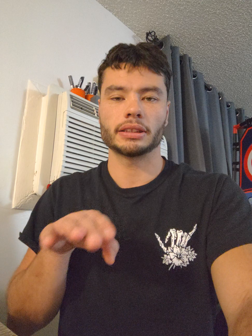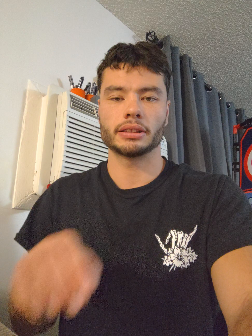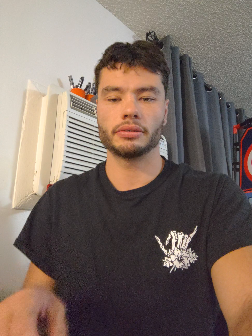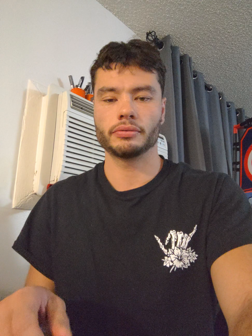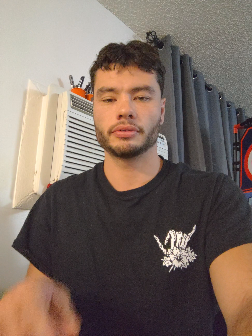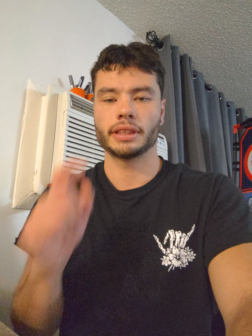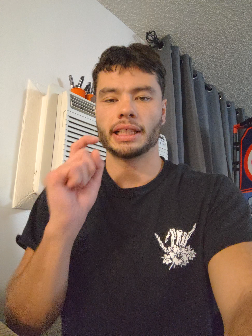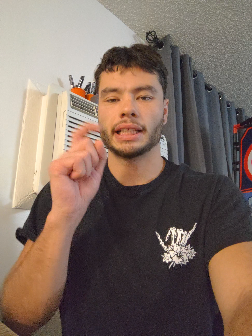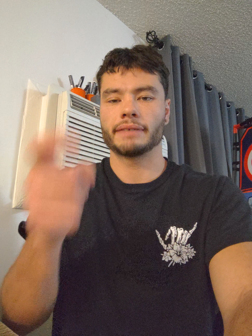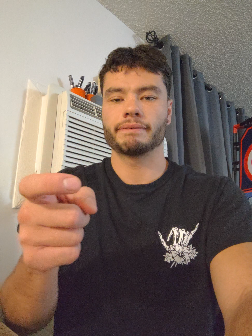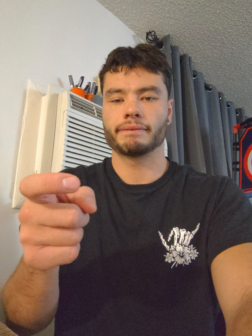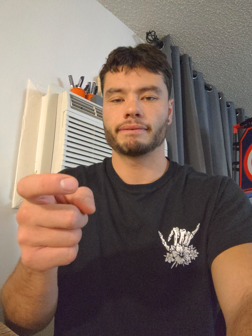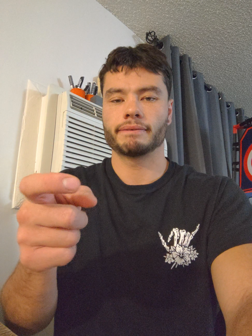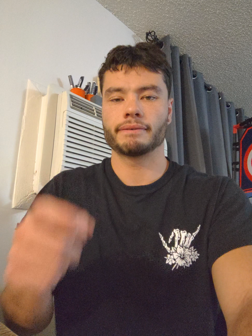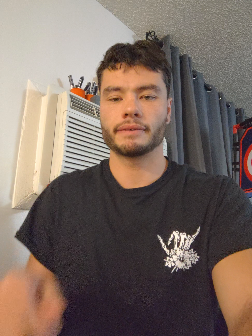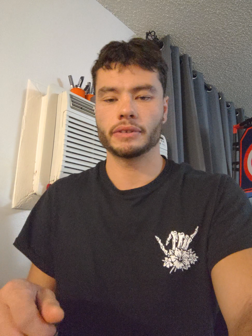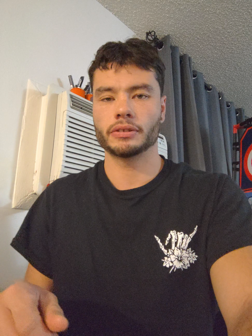gift